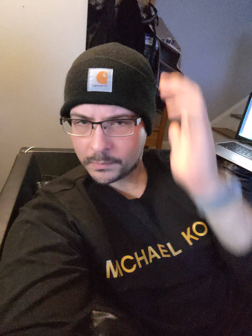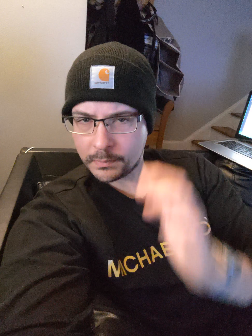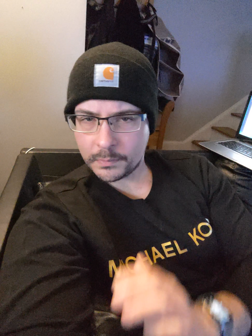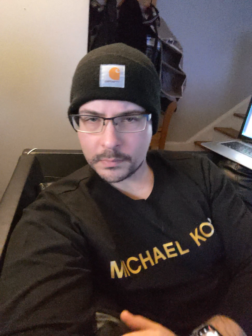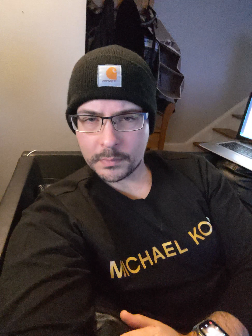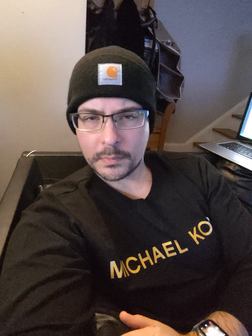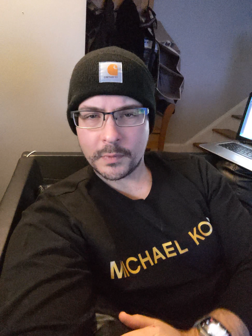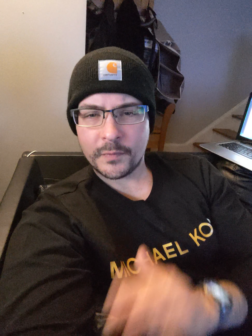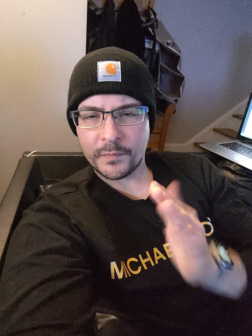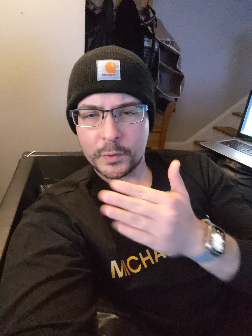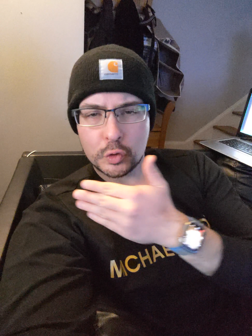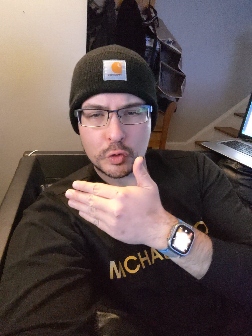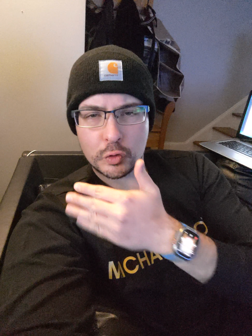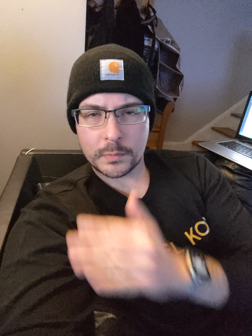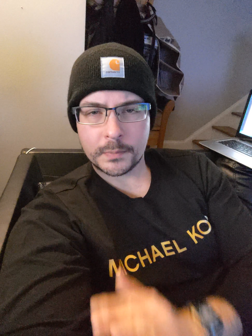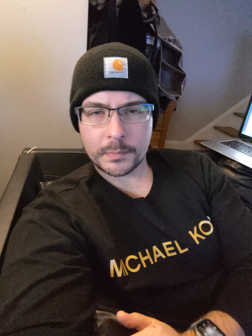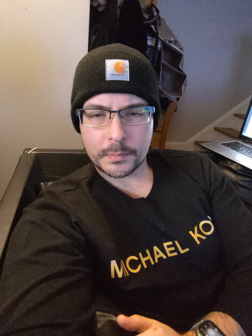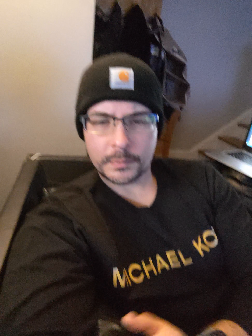fish